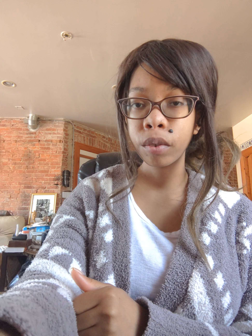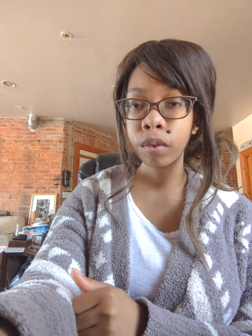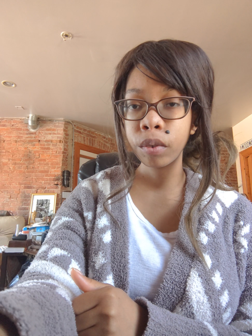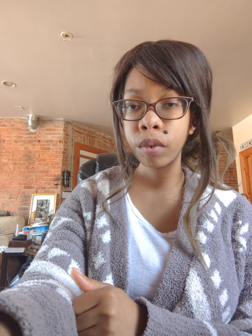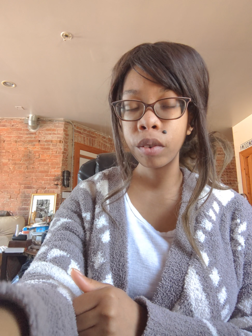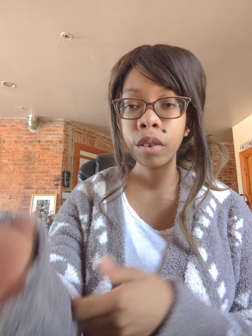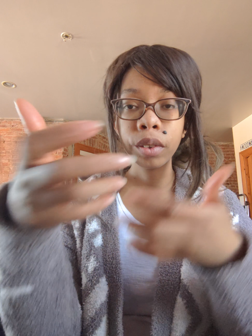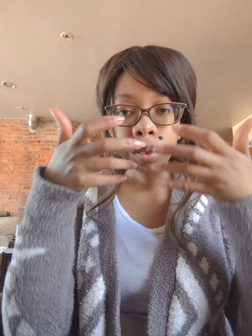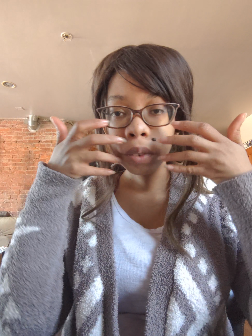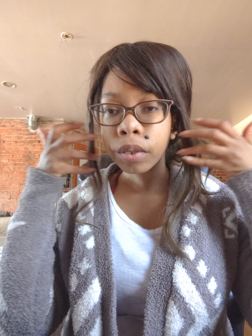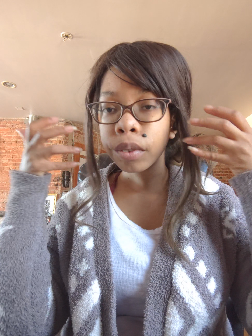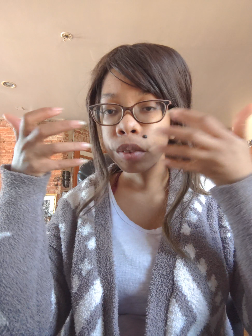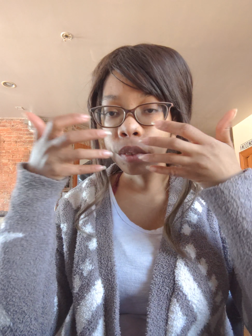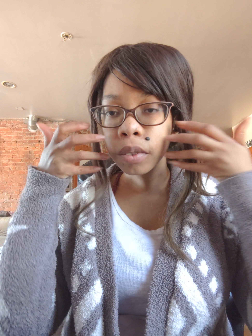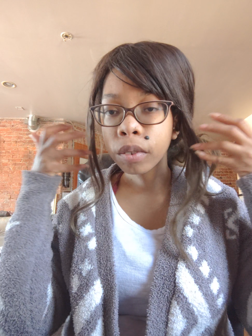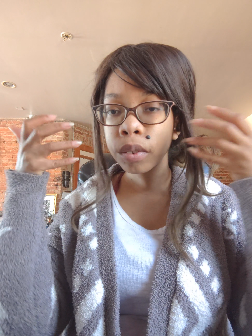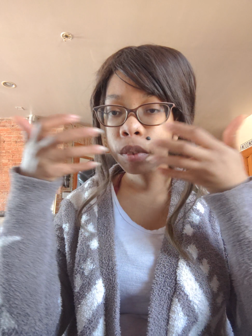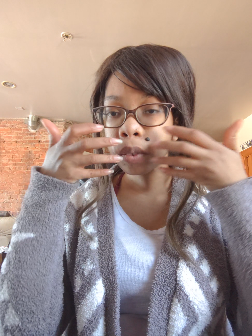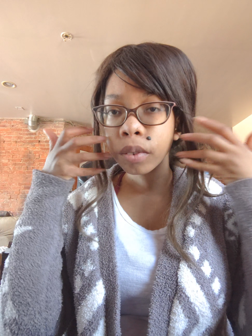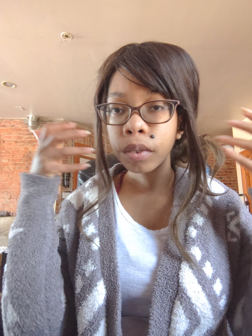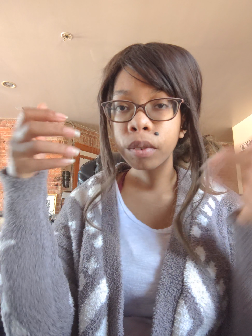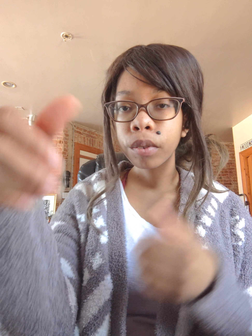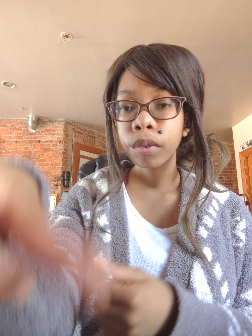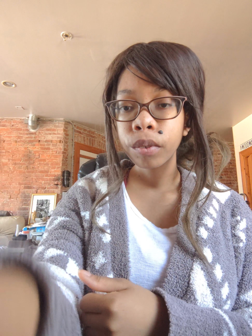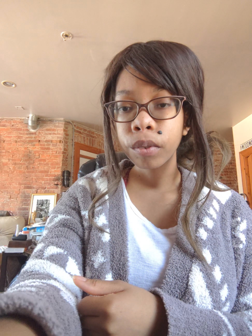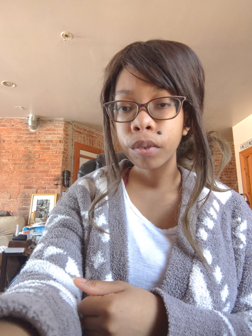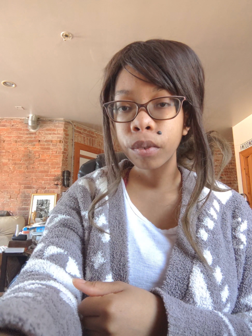tiger